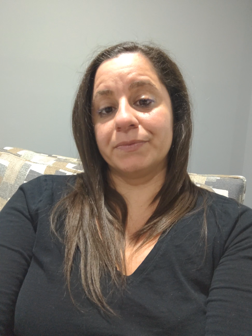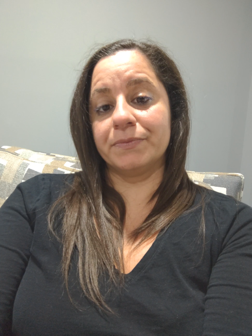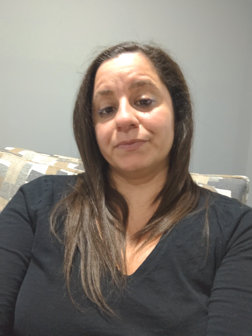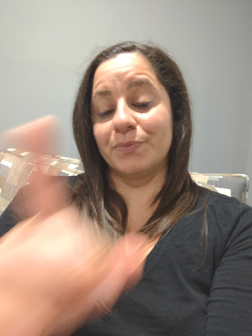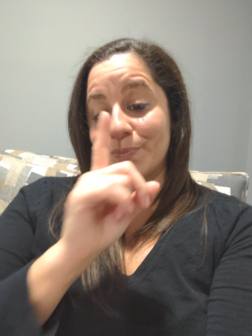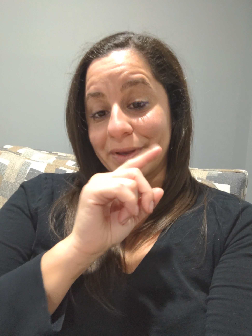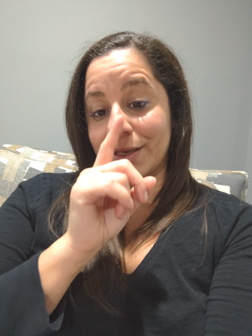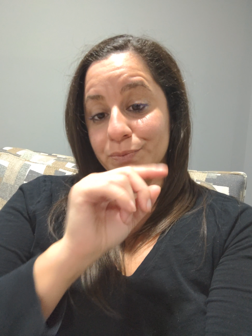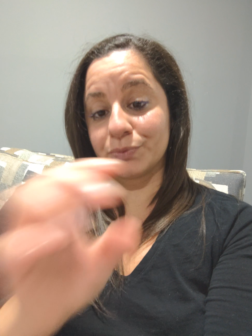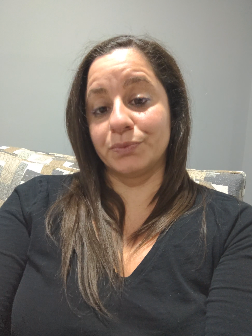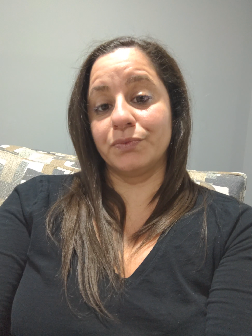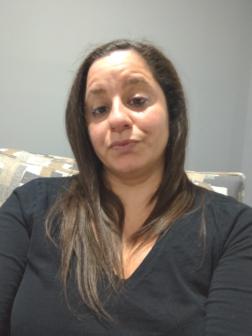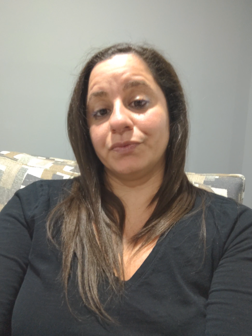mouse